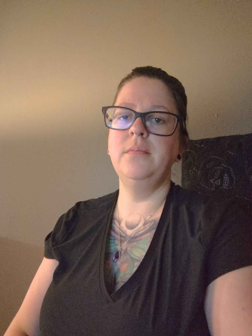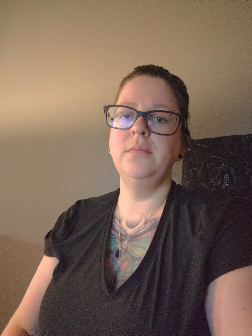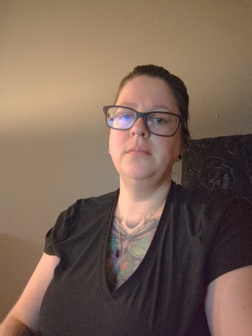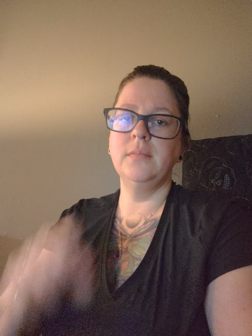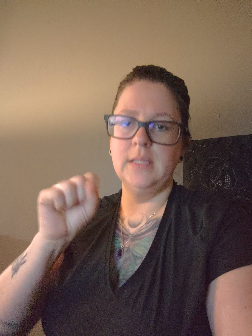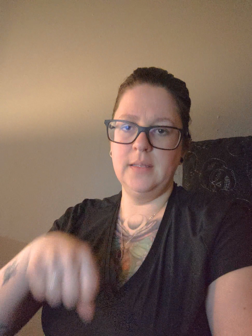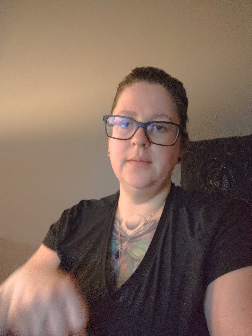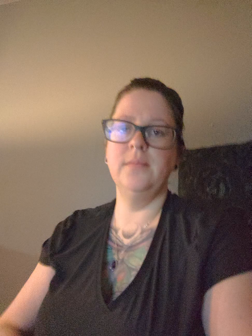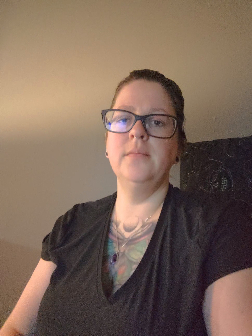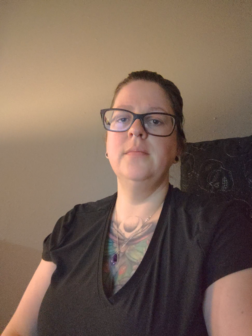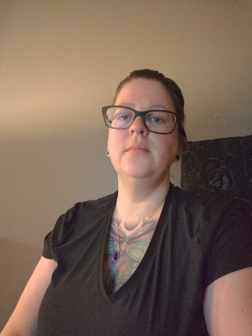can